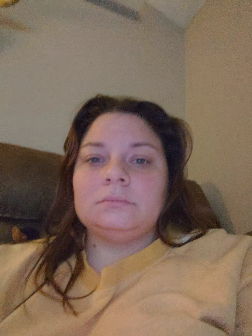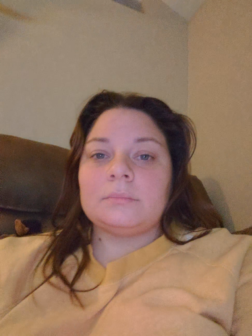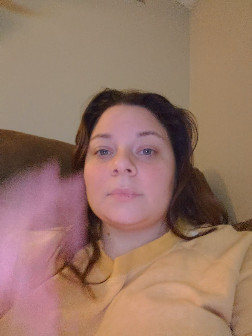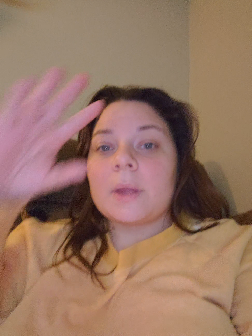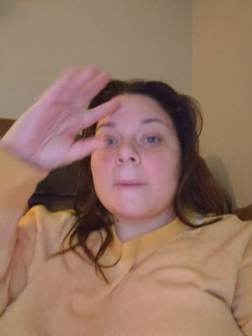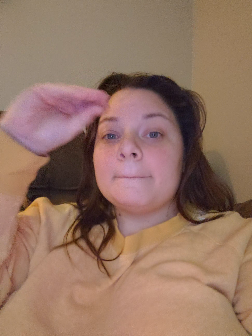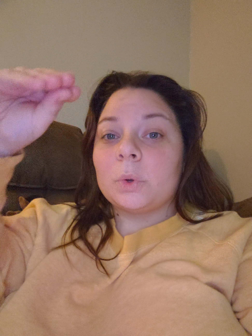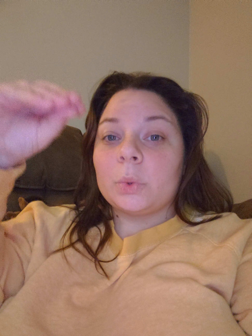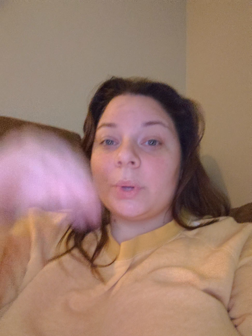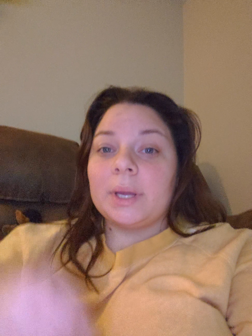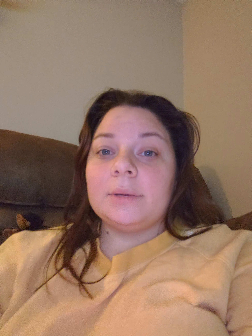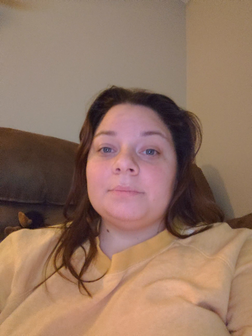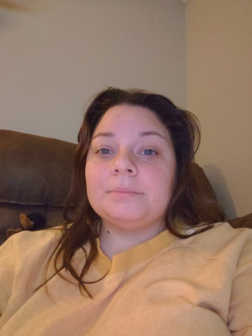boy